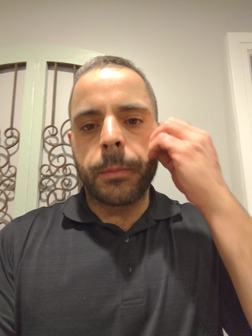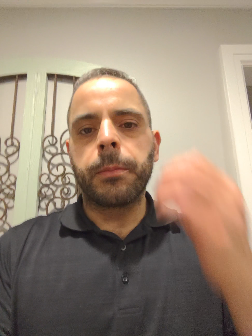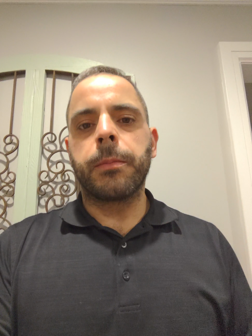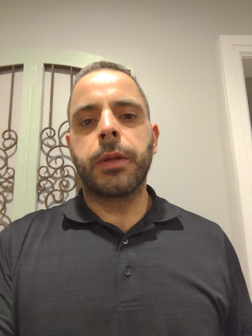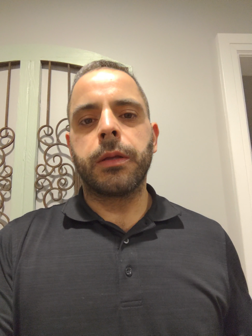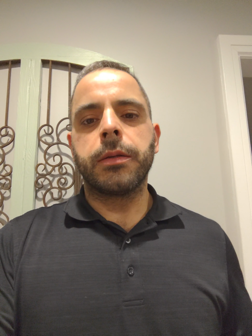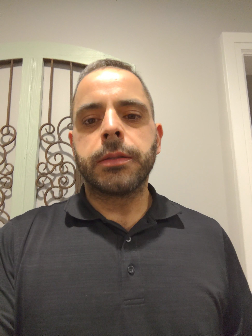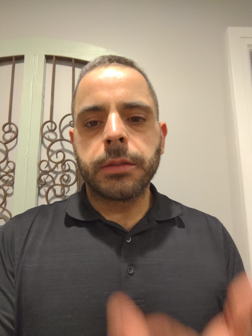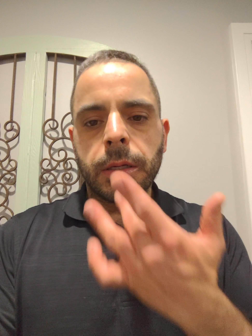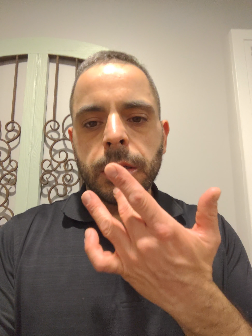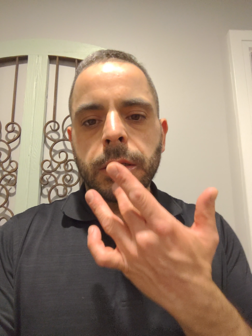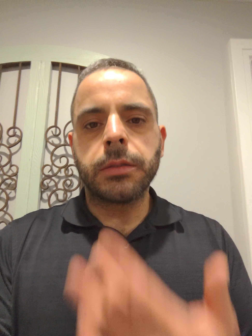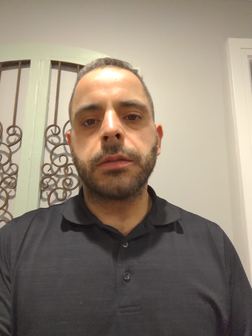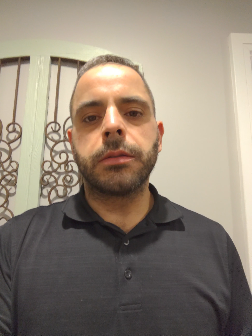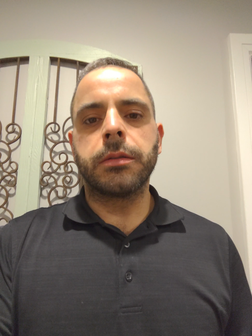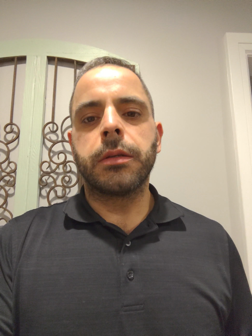taste